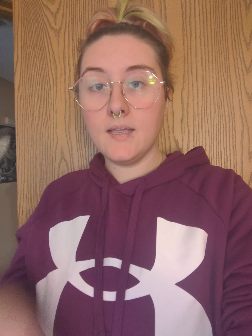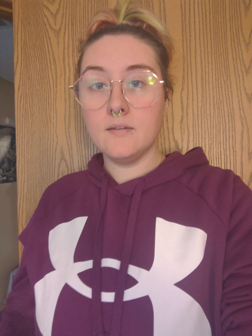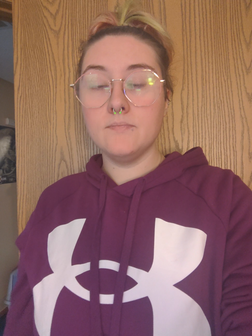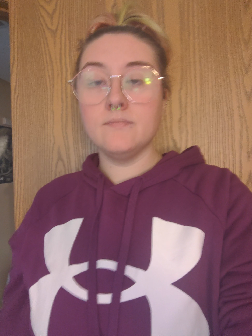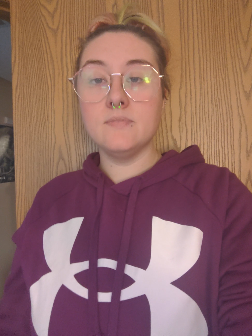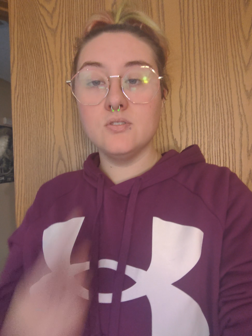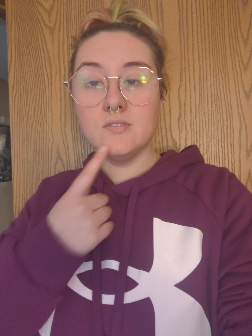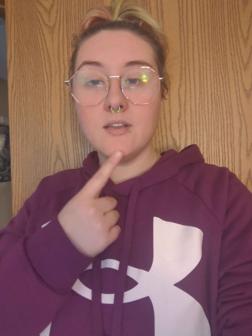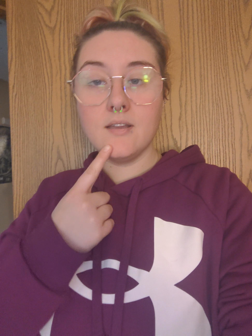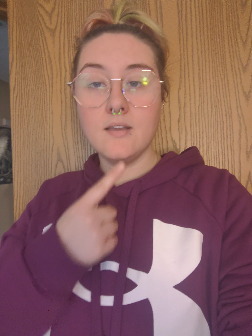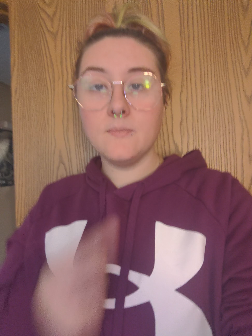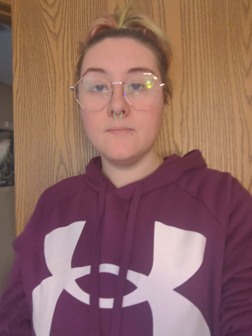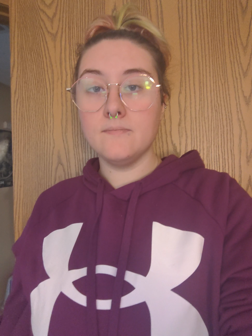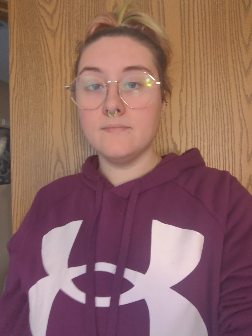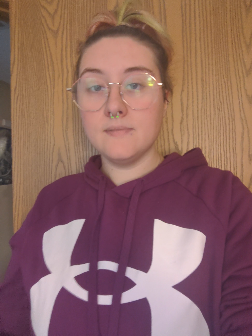chin